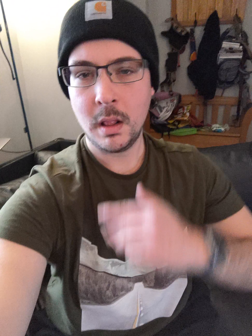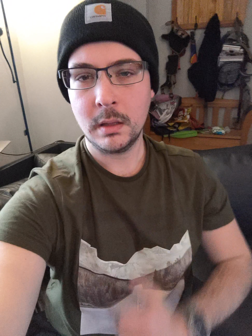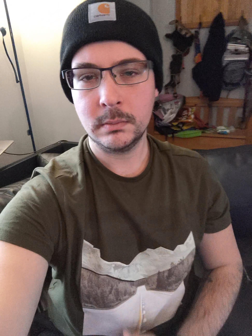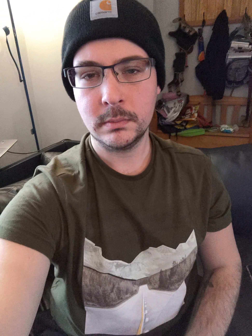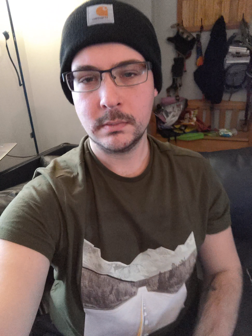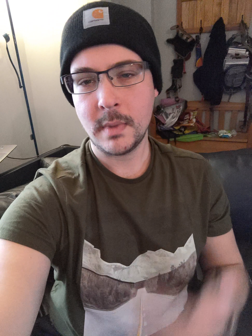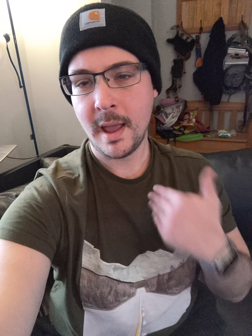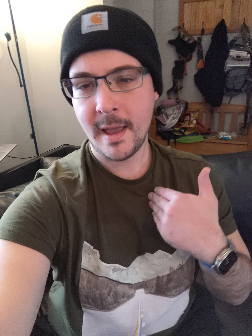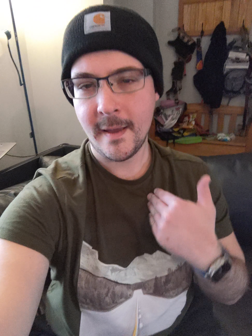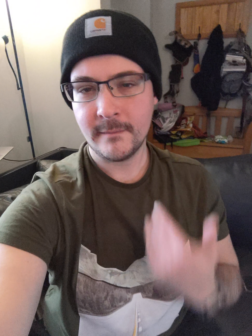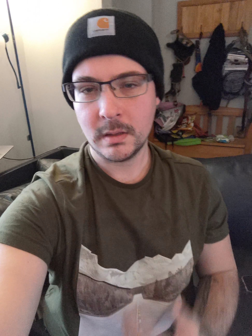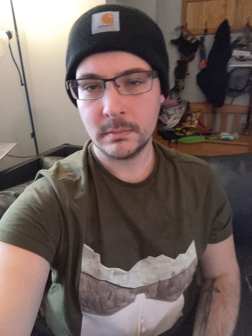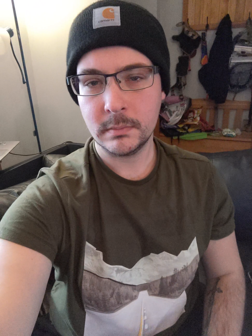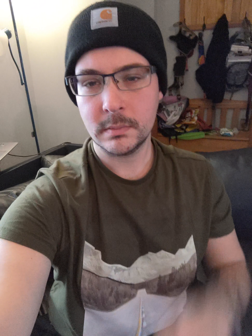have